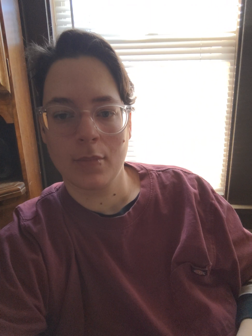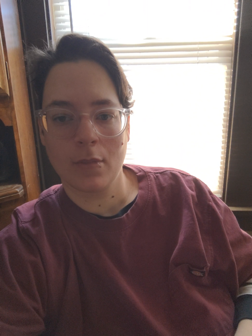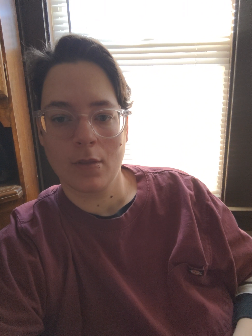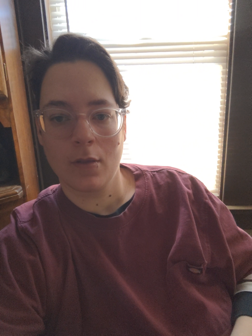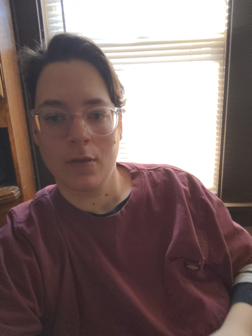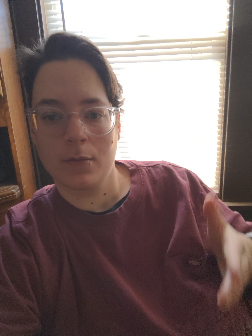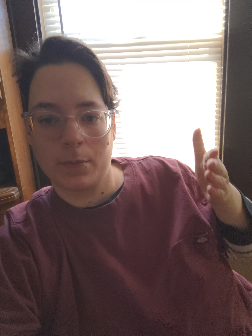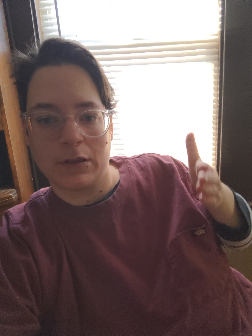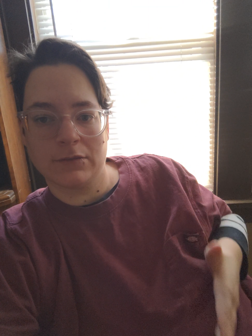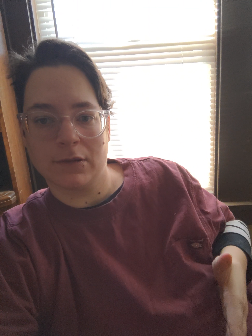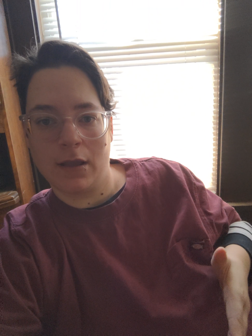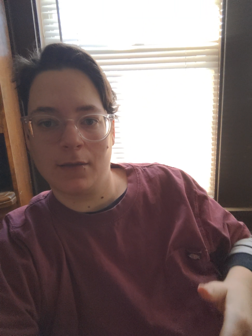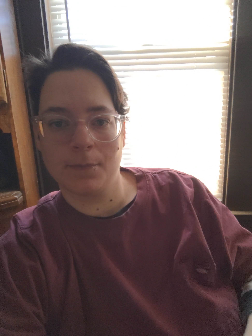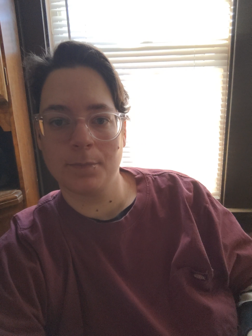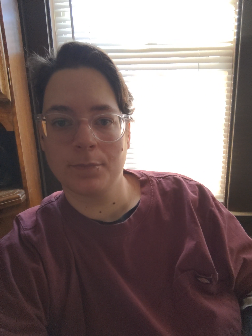beside